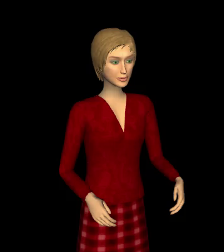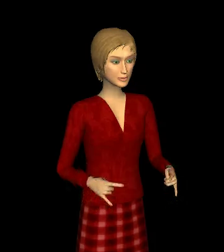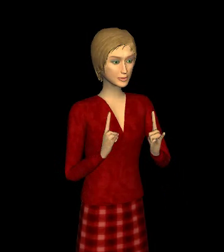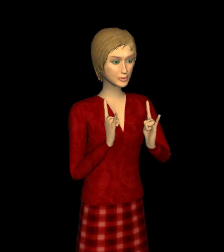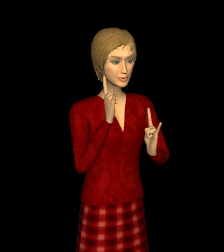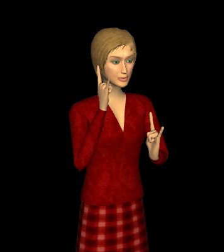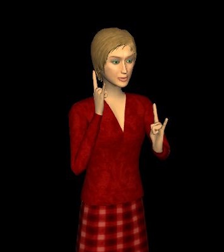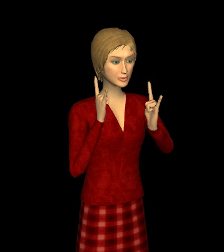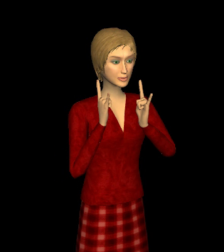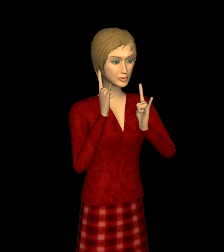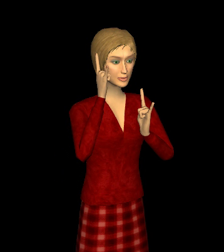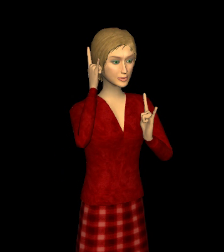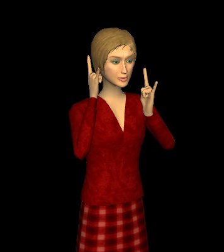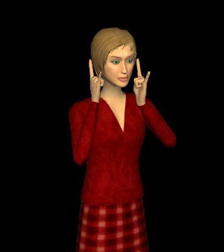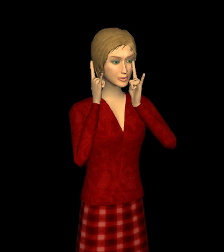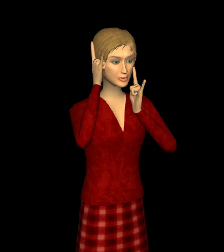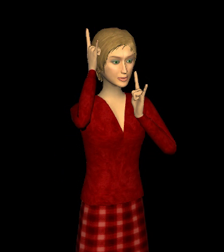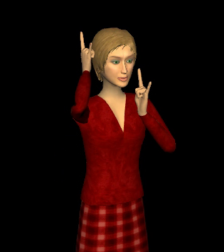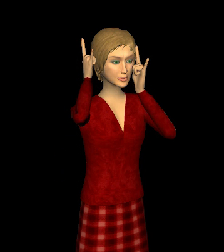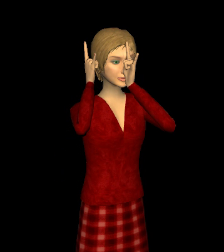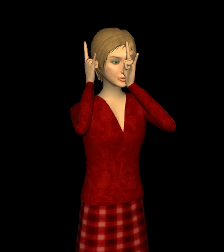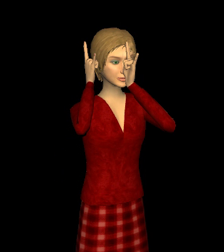قصة